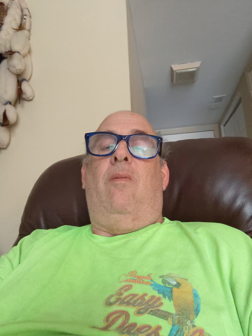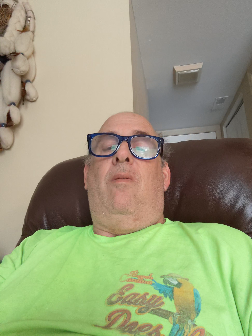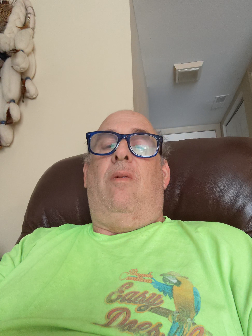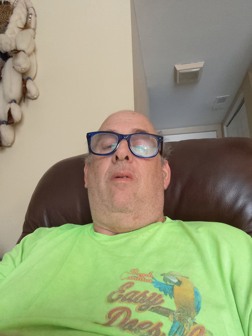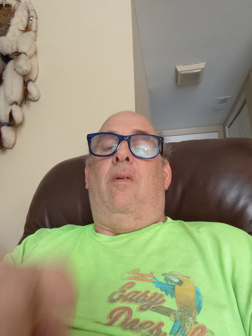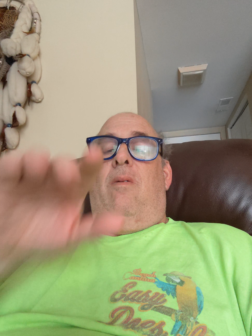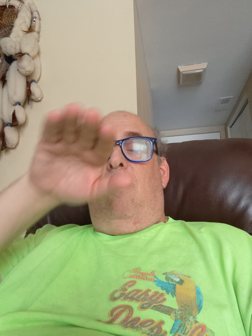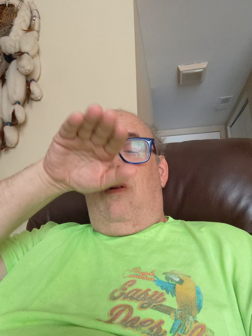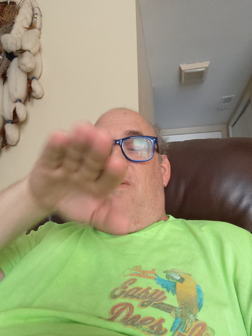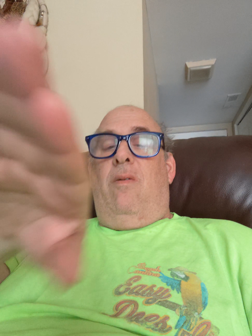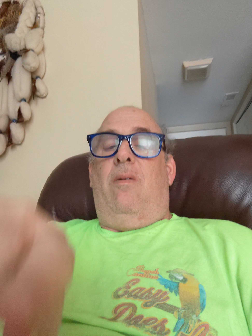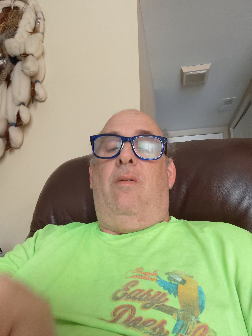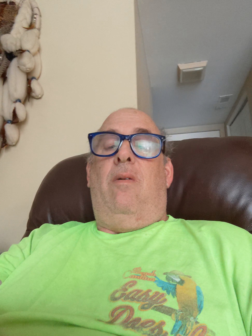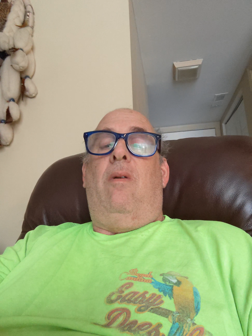elephant